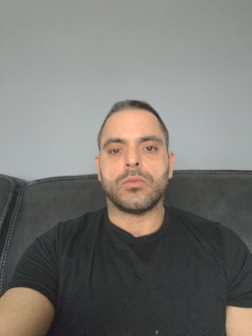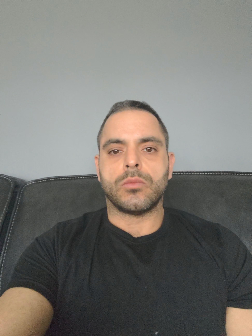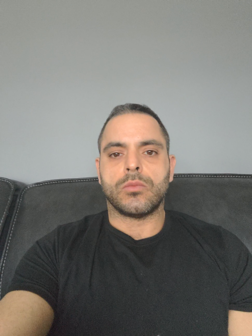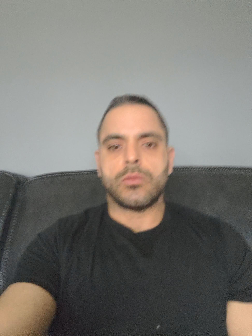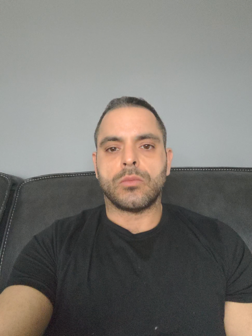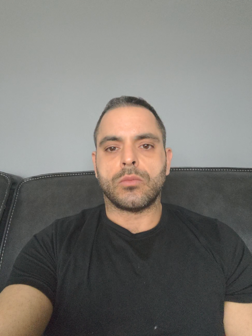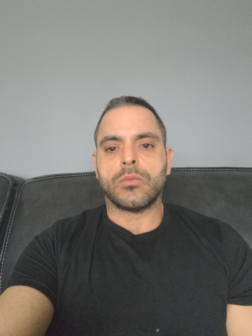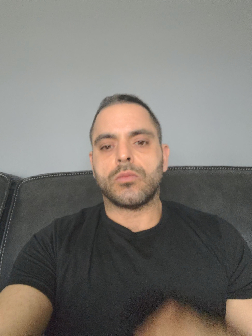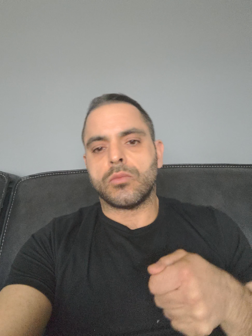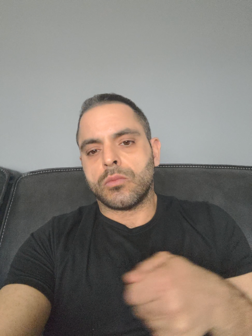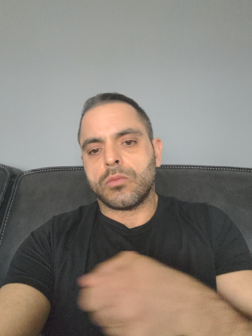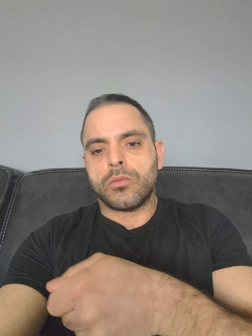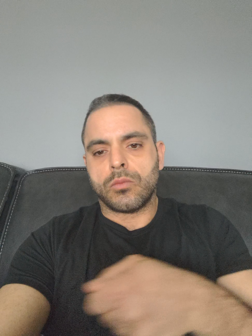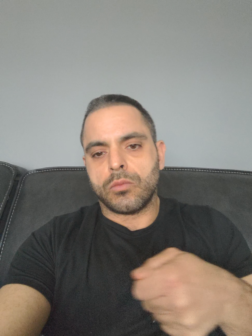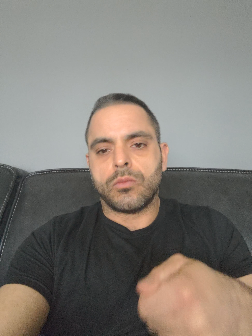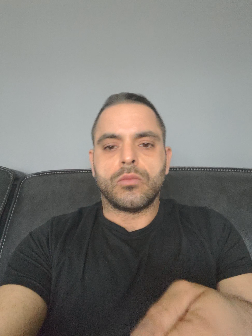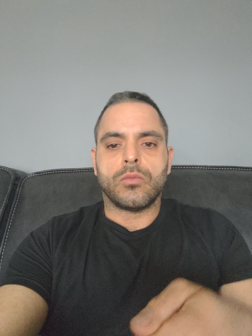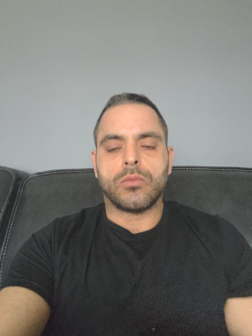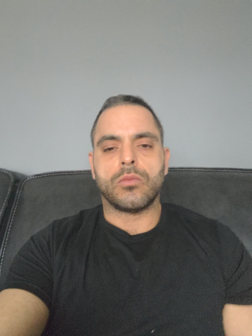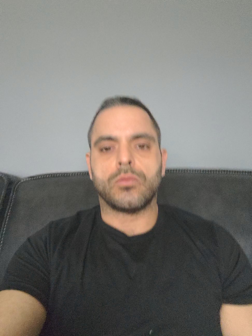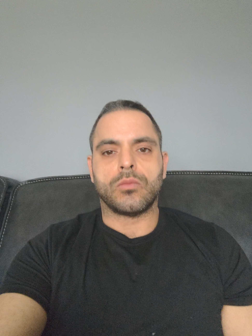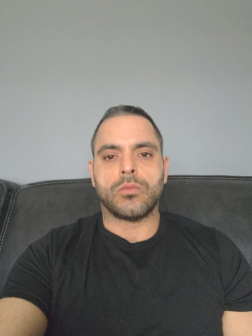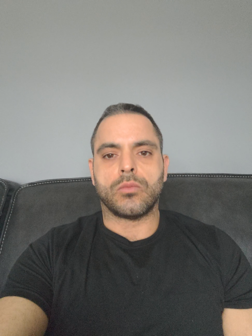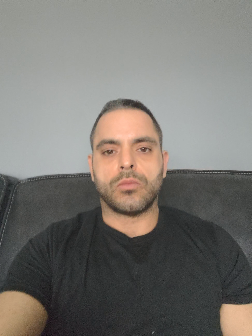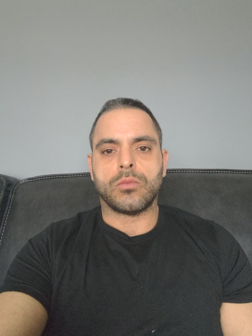vacuum